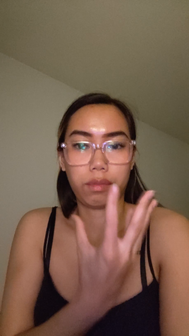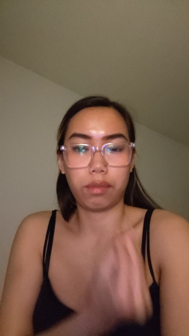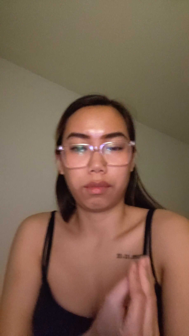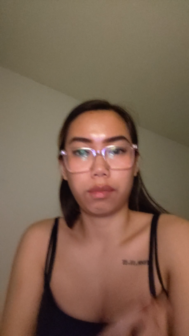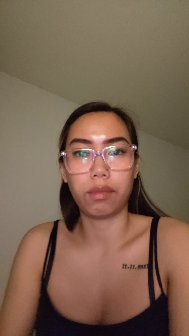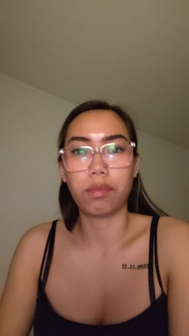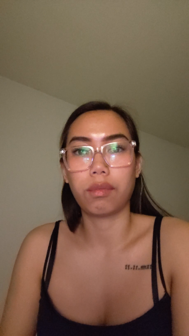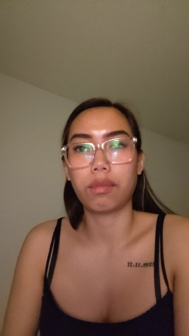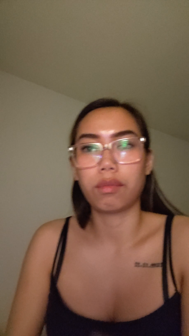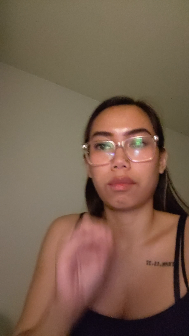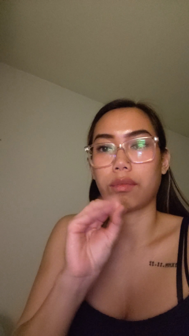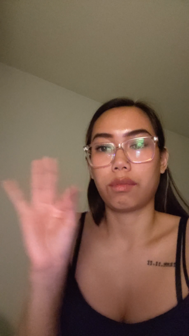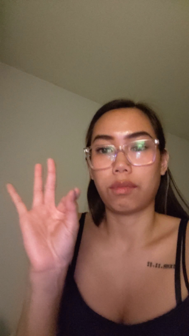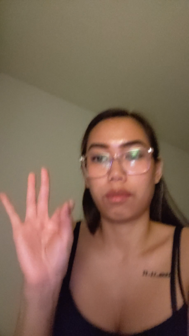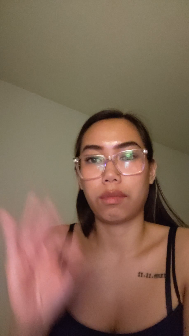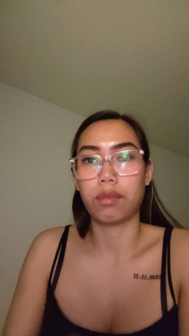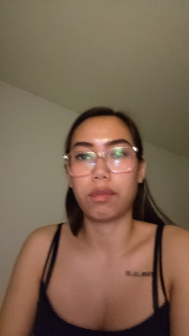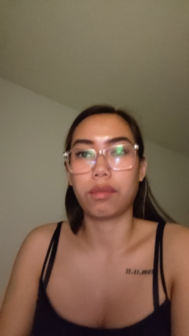off